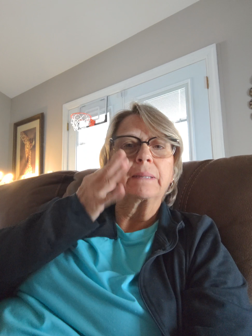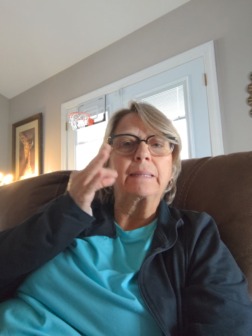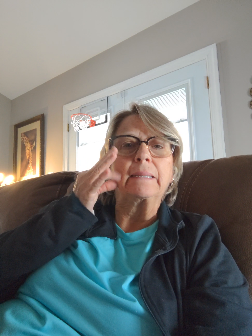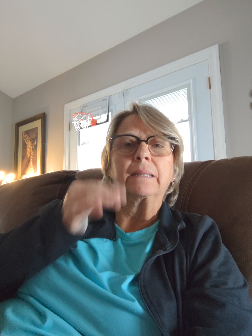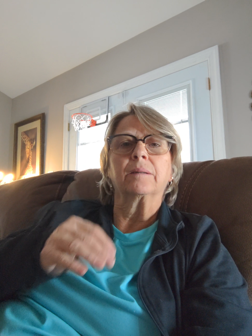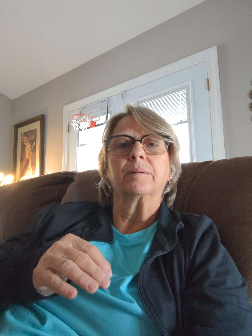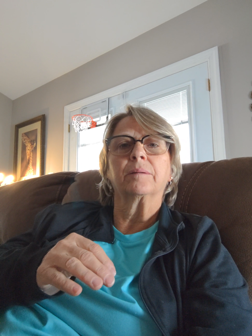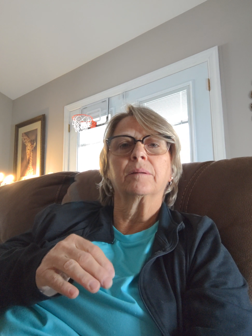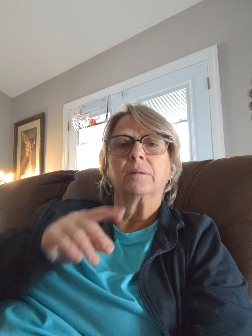kitty